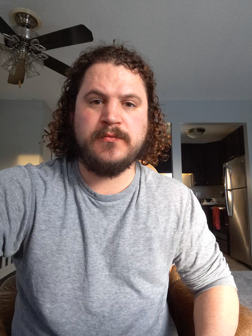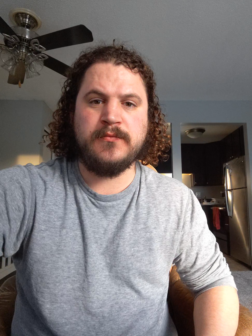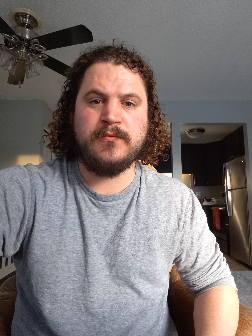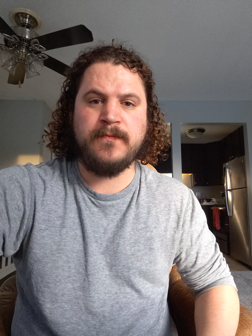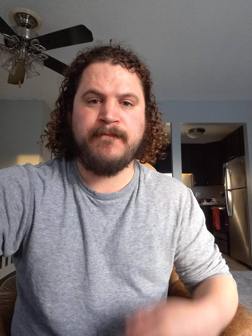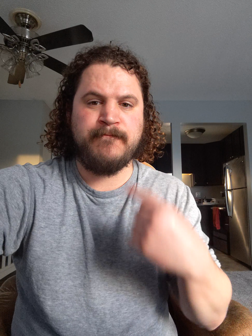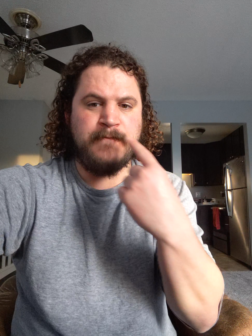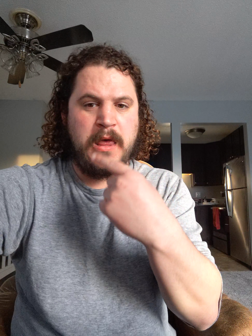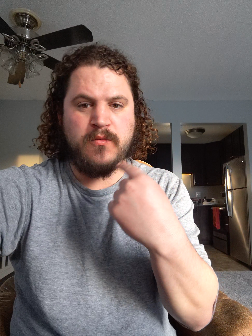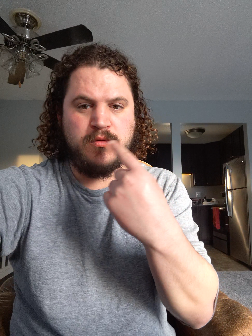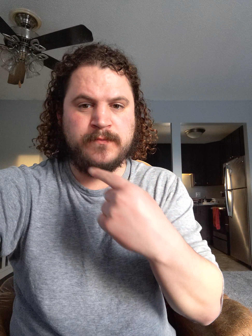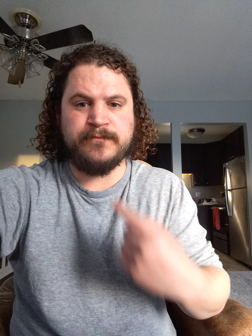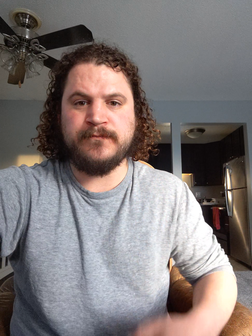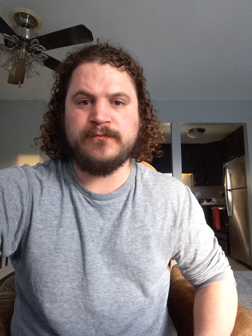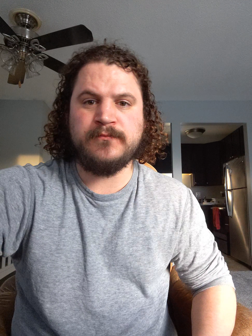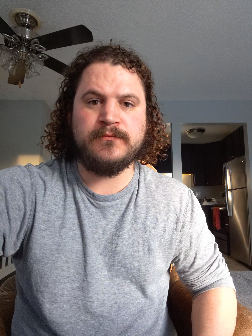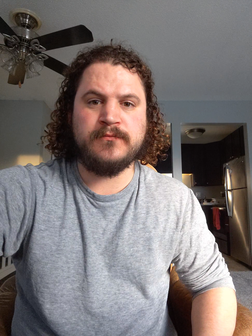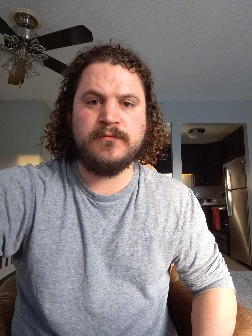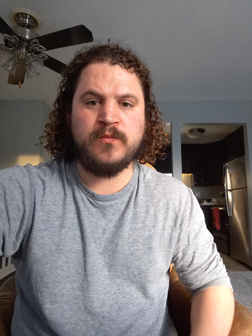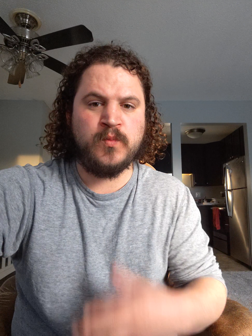mouth